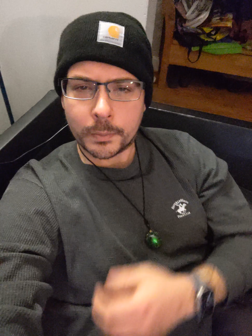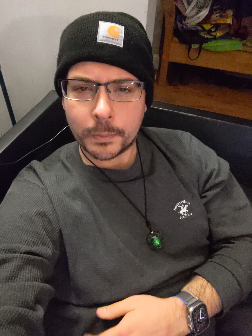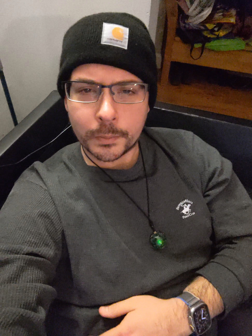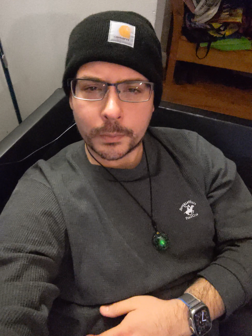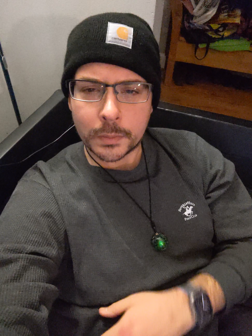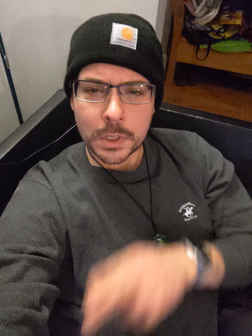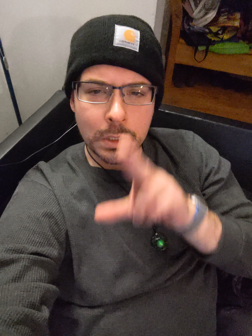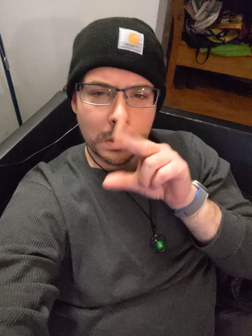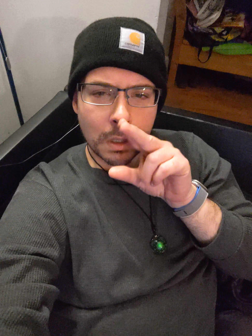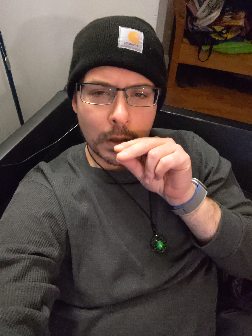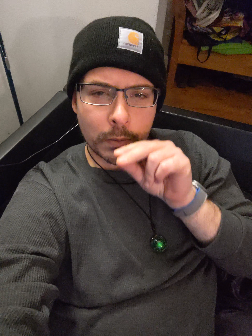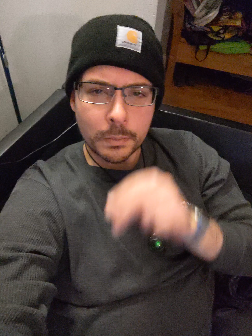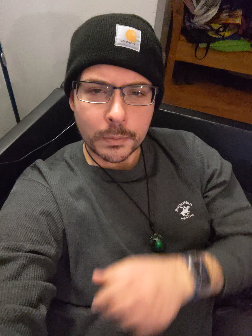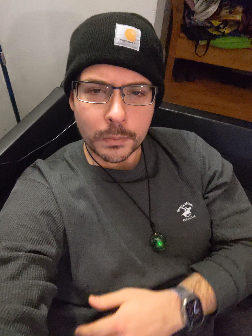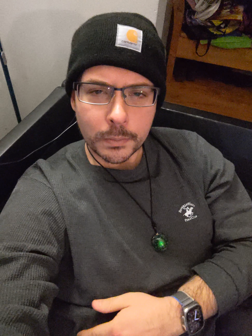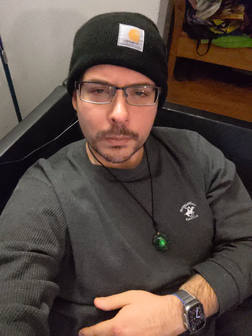duck